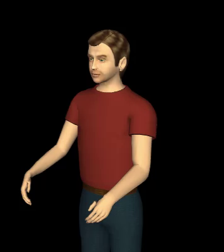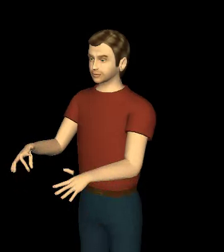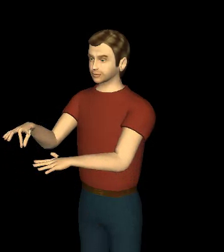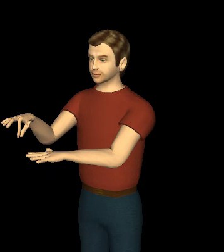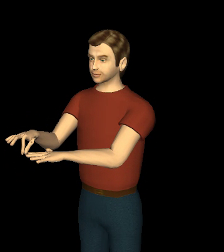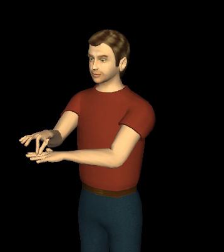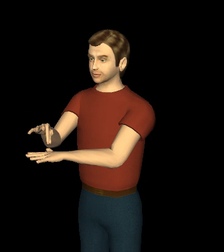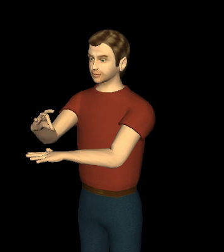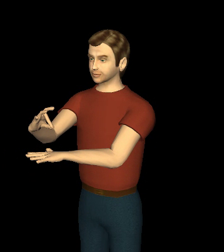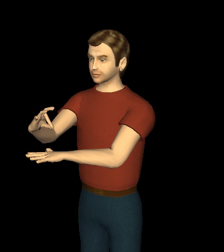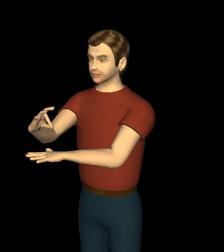زواج